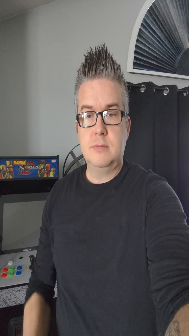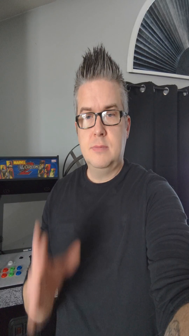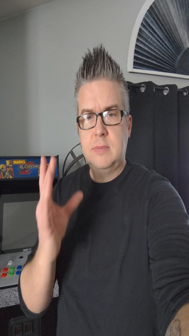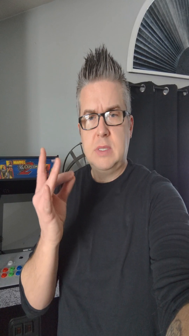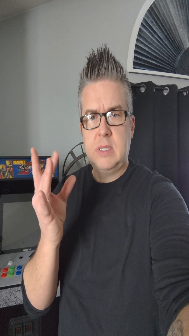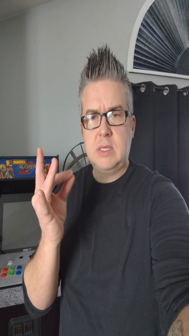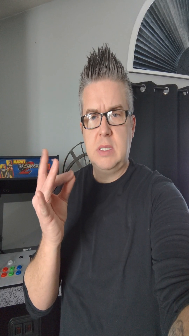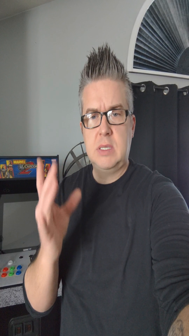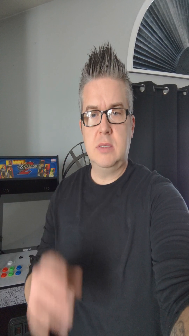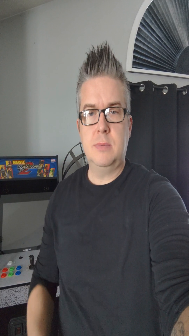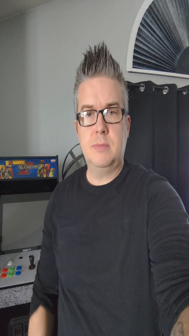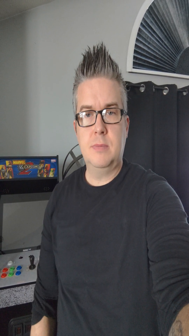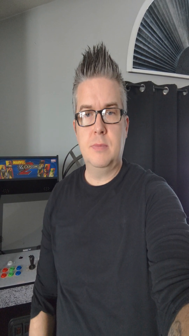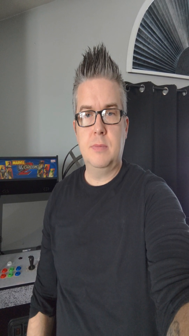sticky